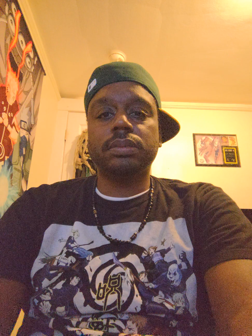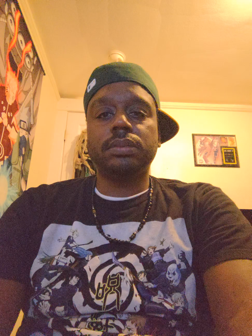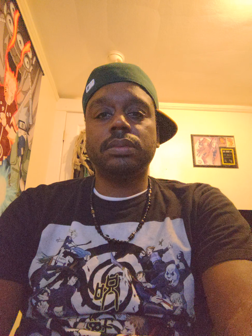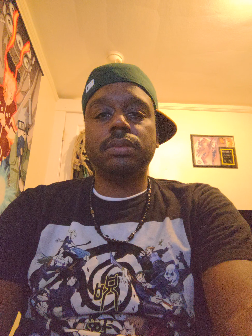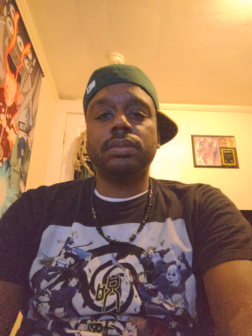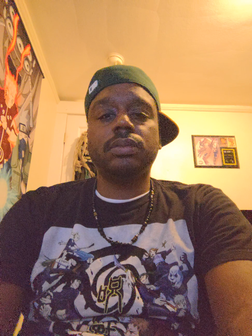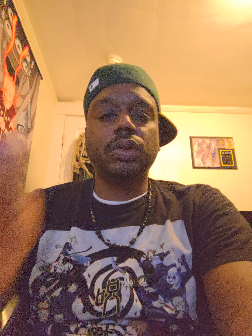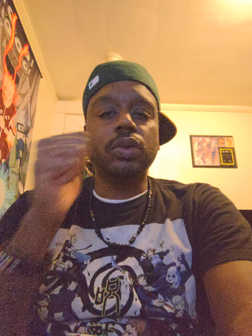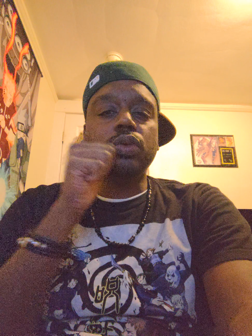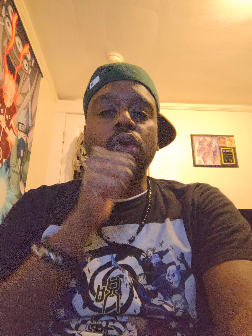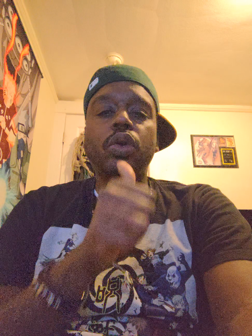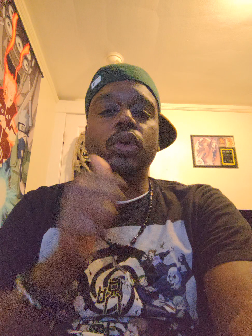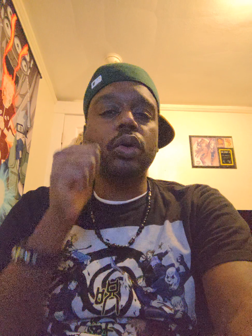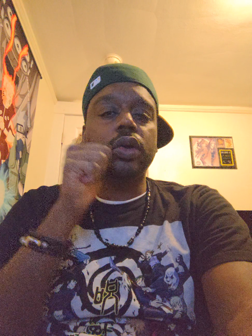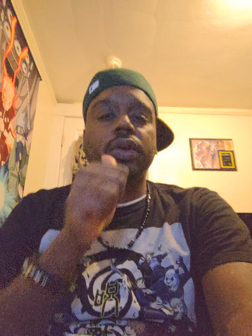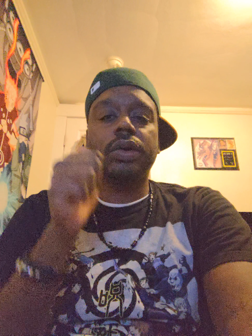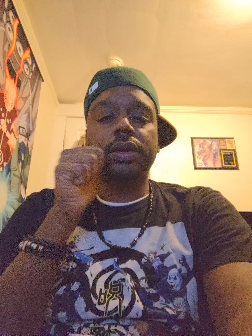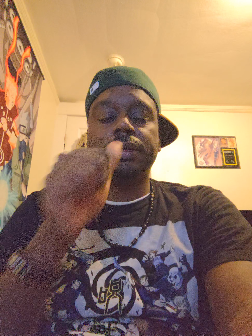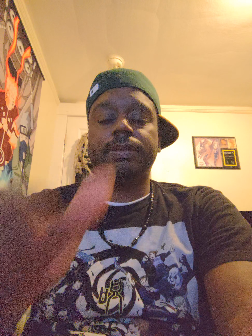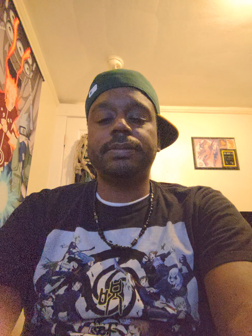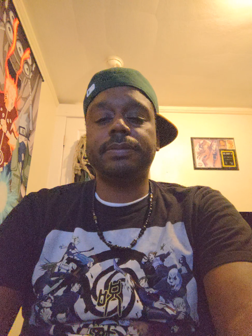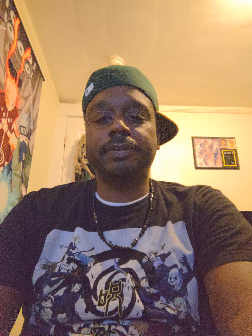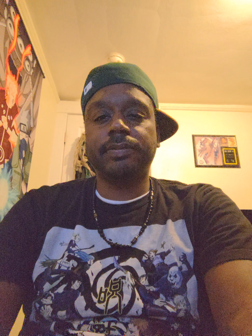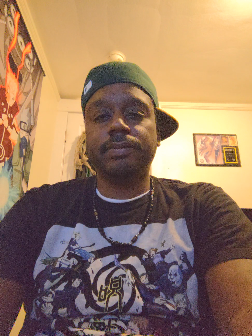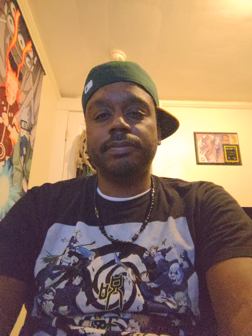girl